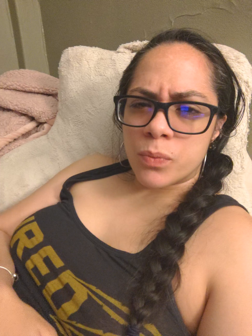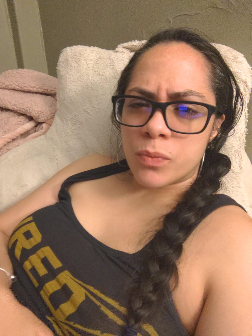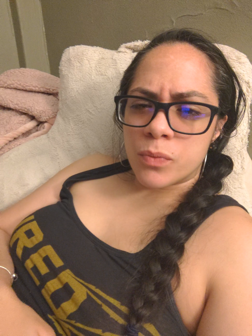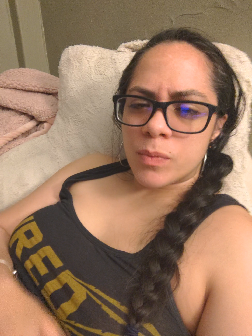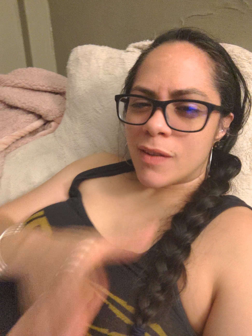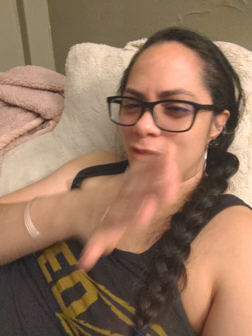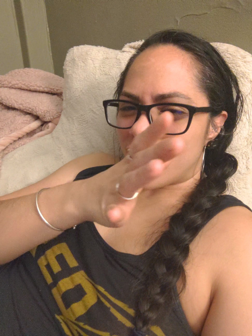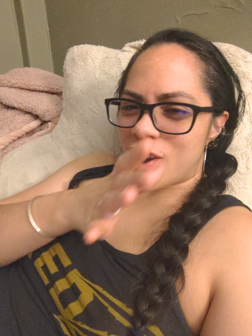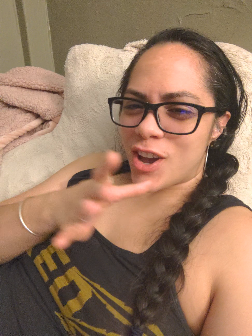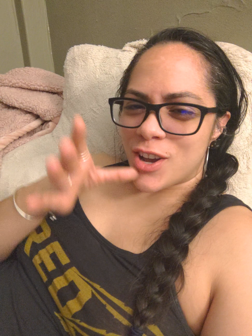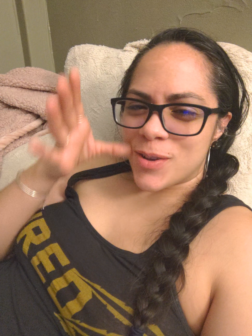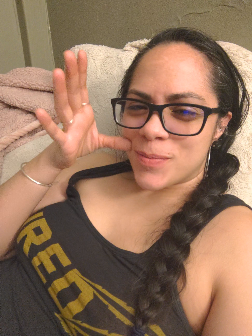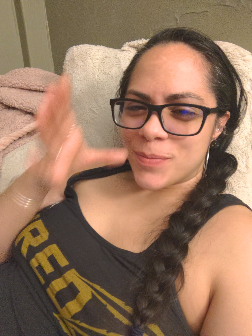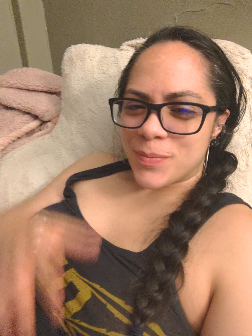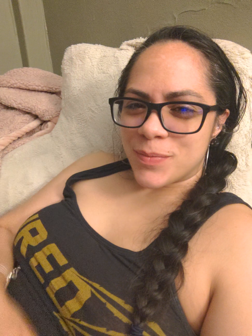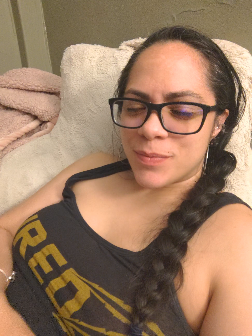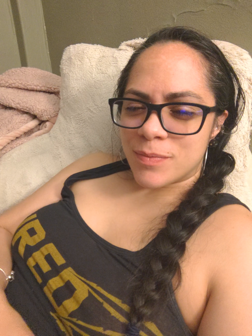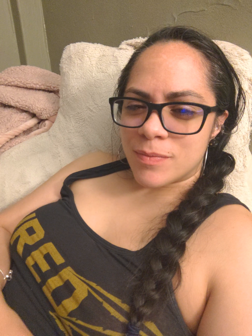farm